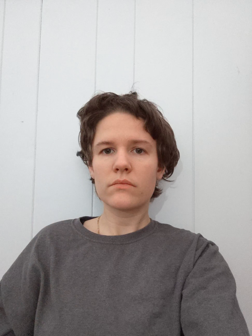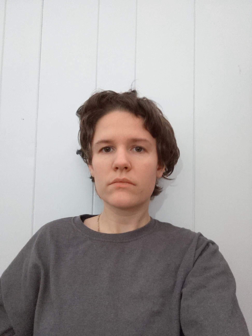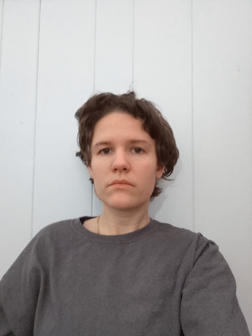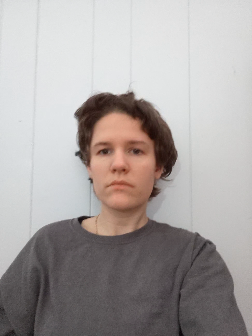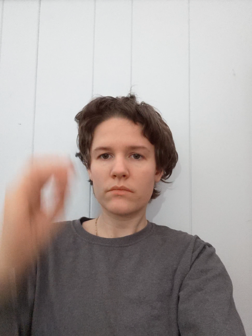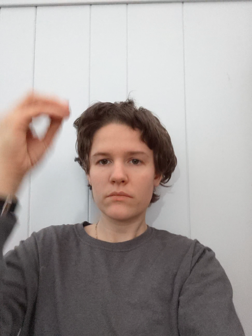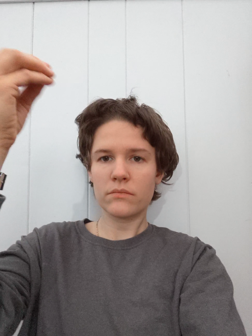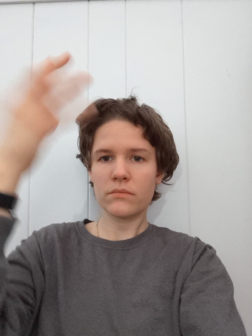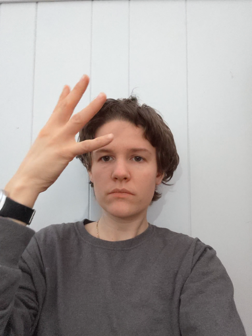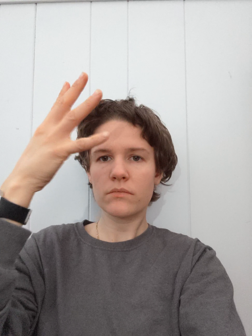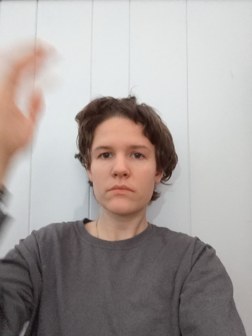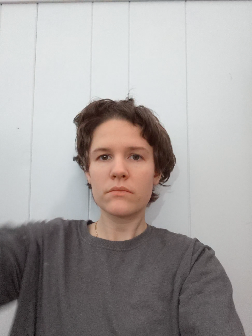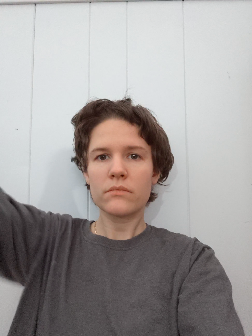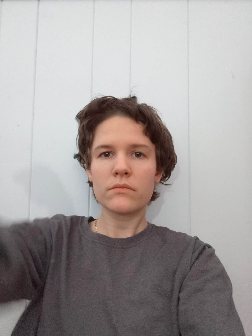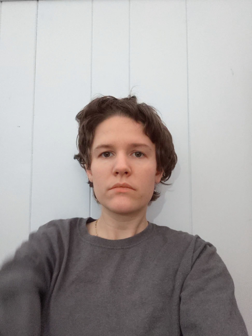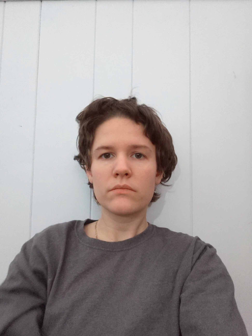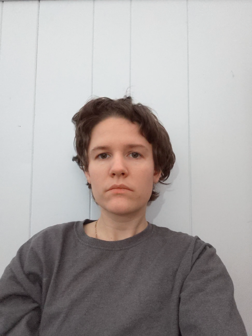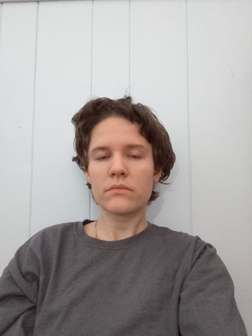sun